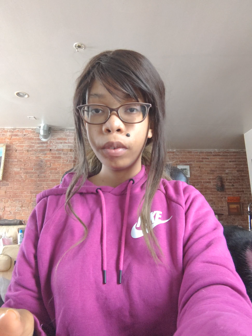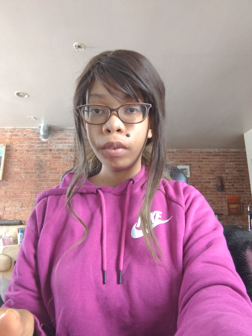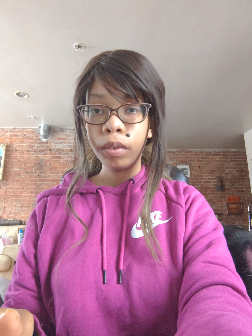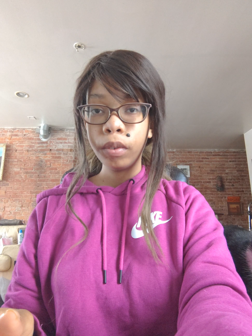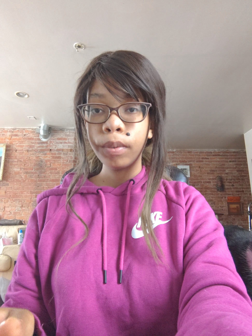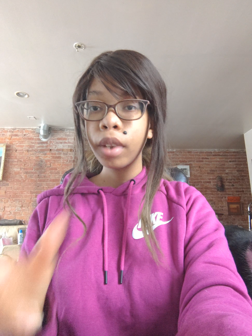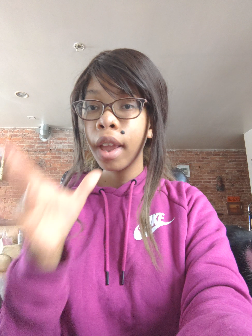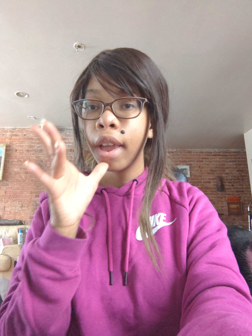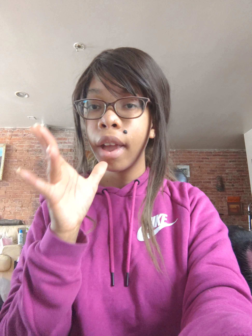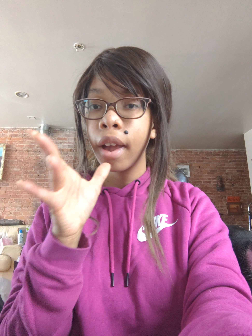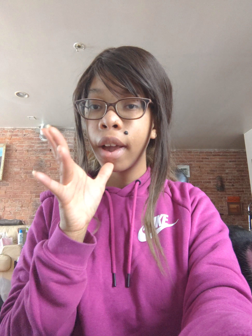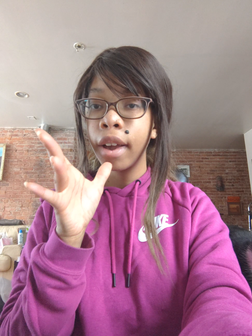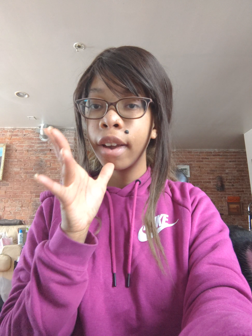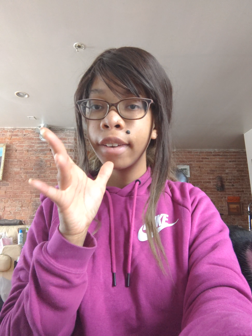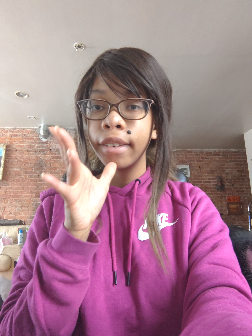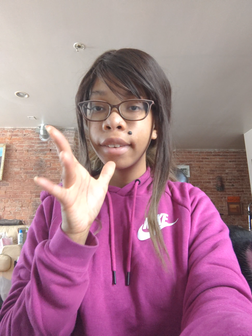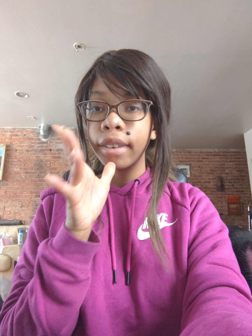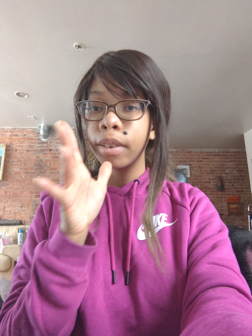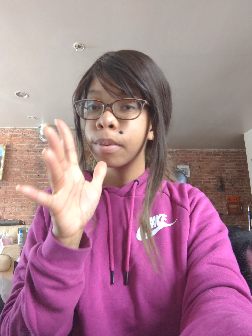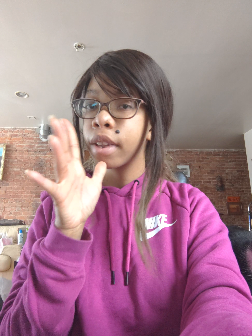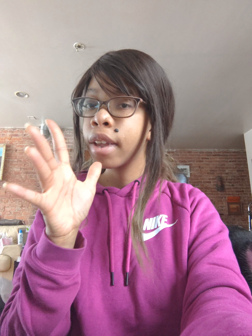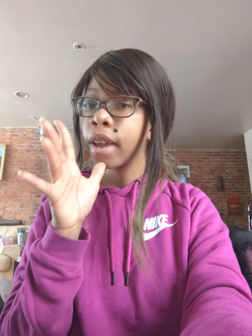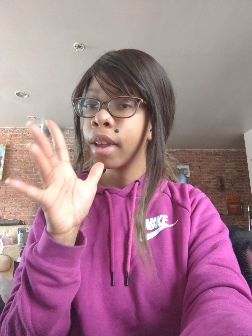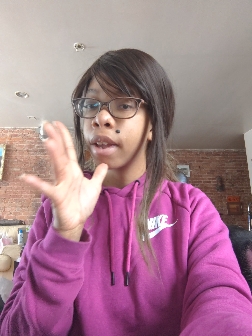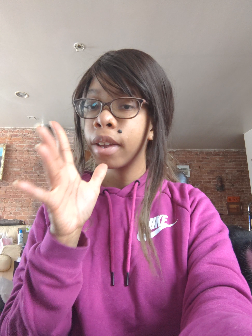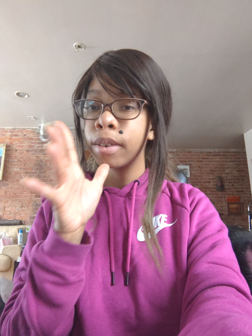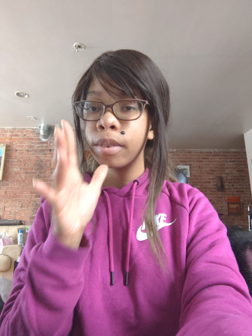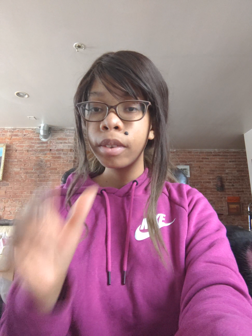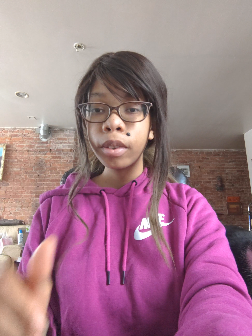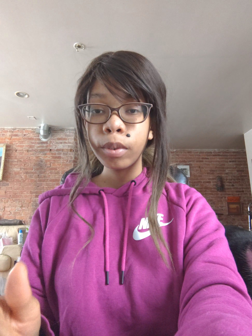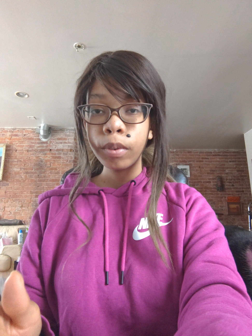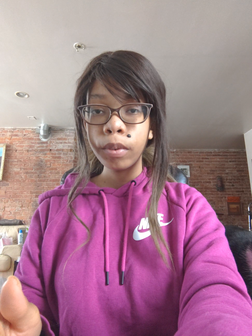mom